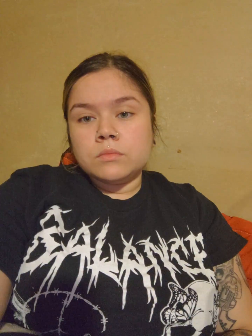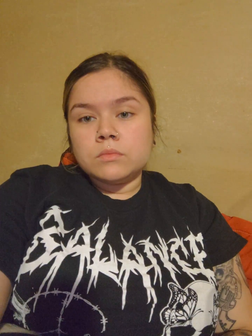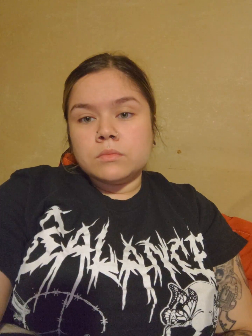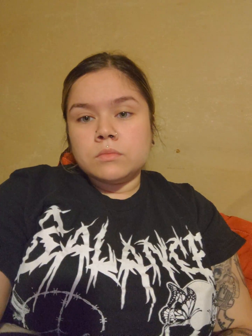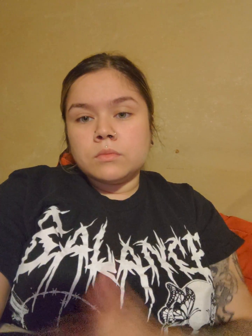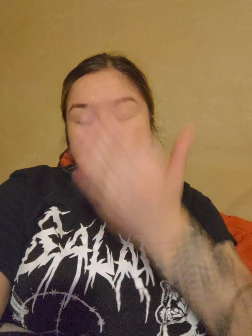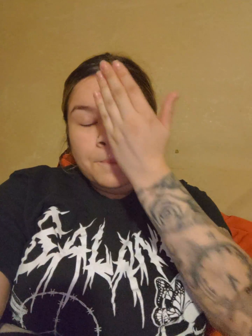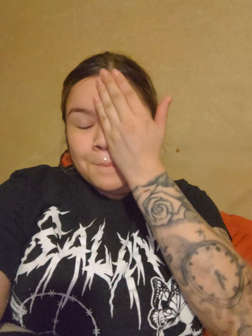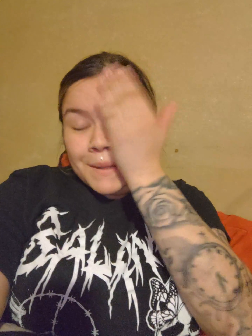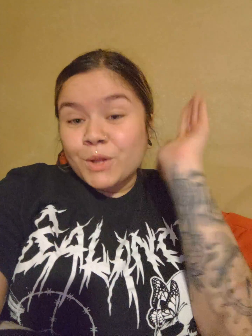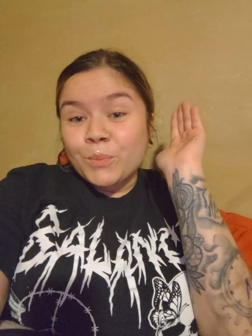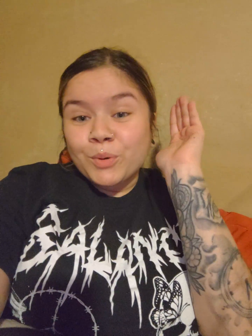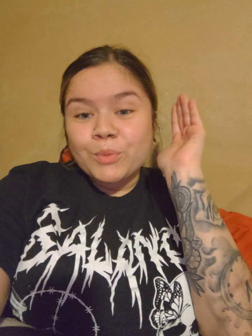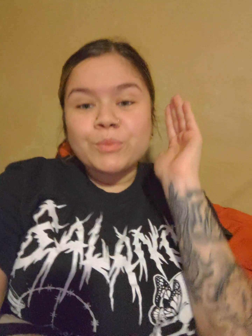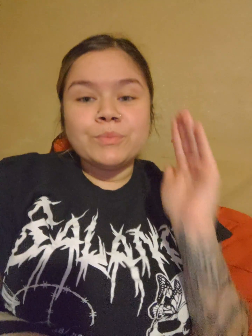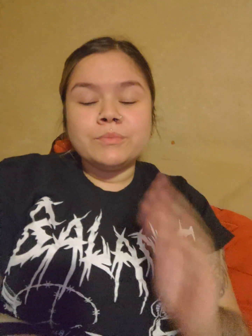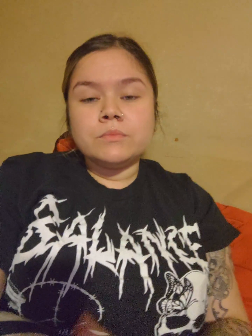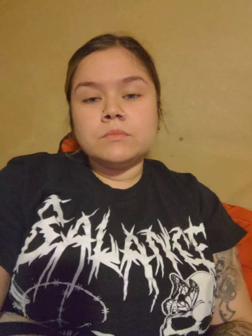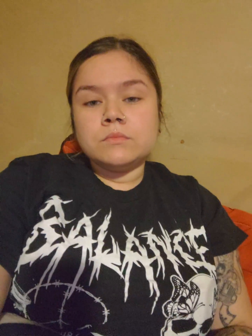peekaboo